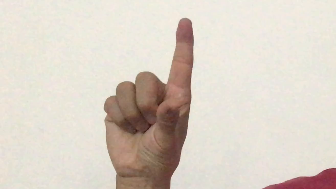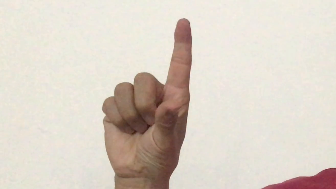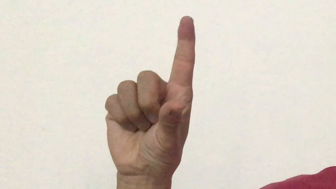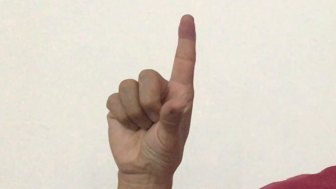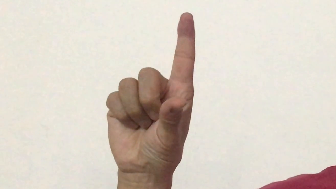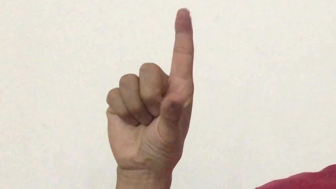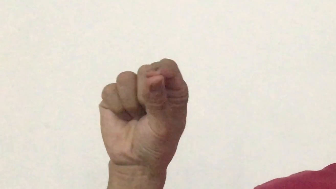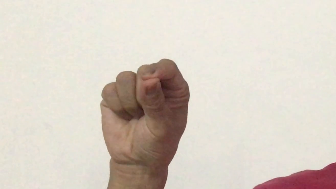आ